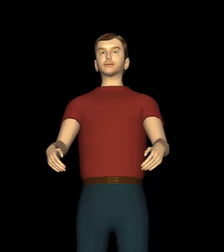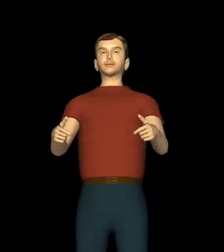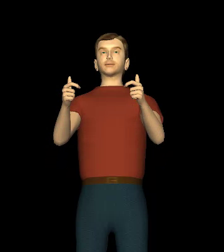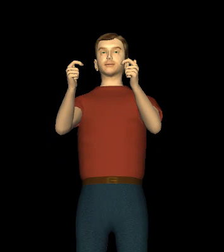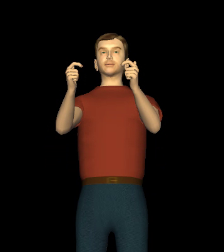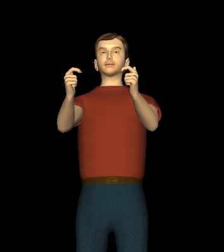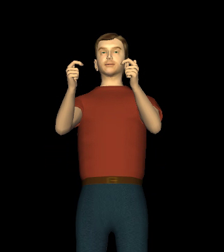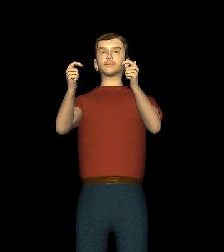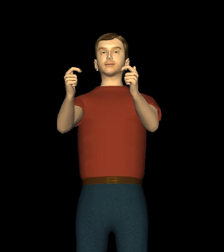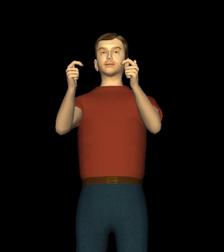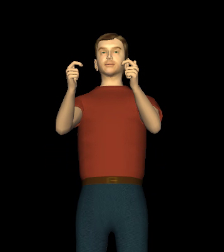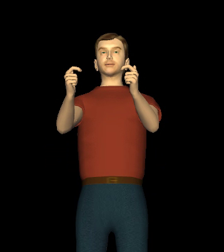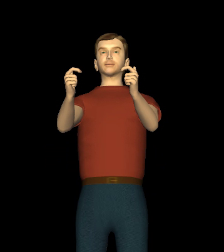محظوظ